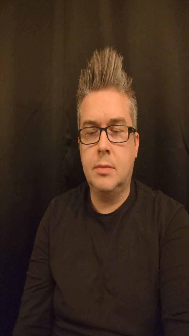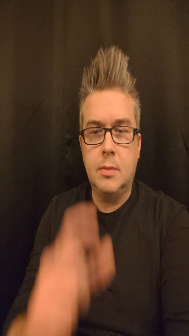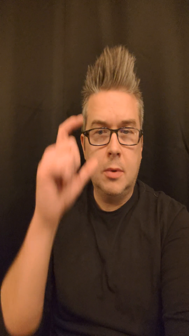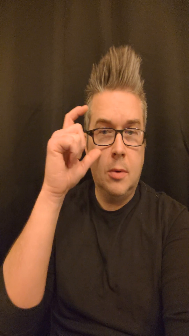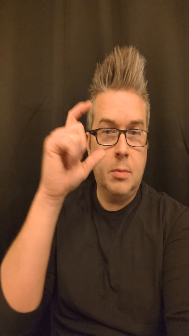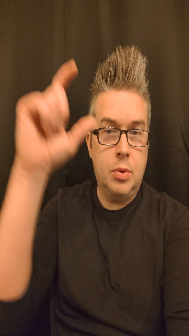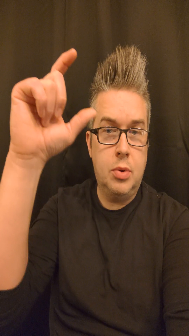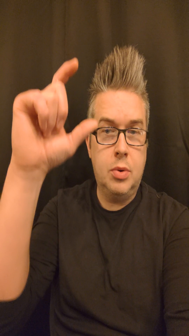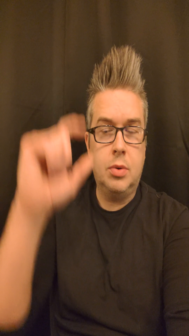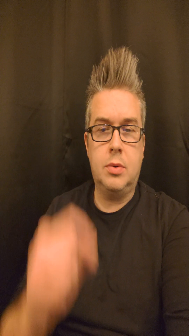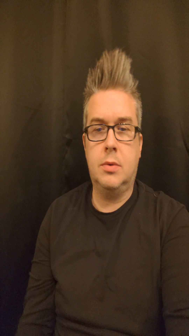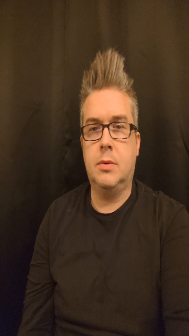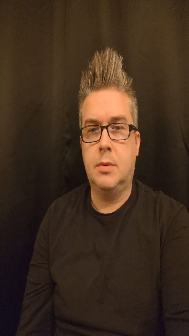moon